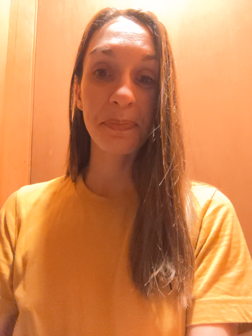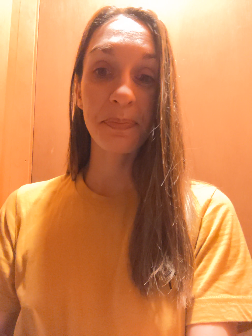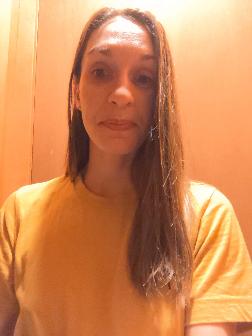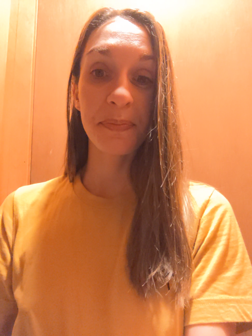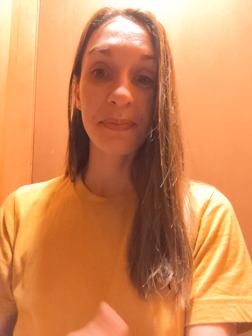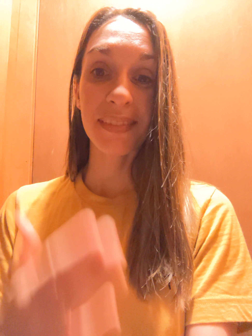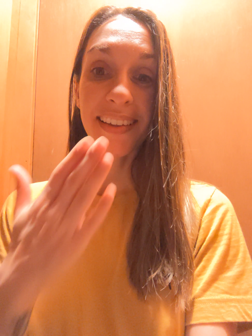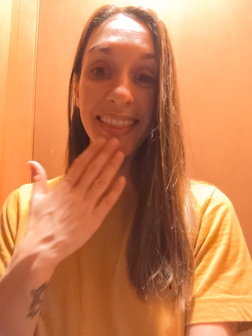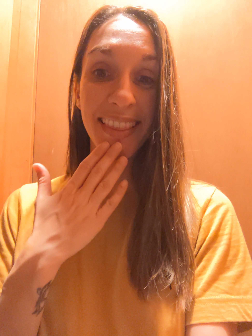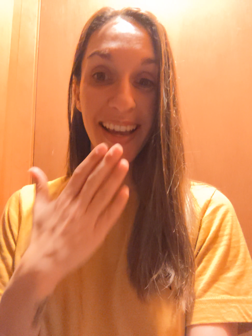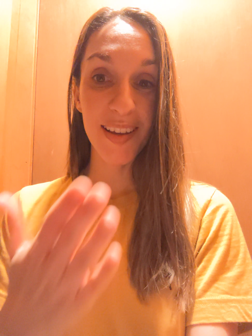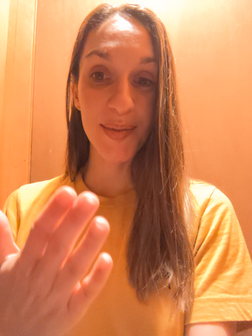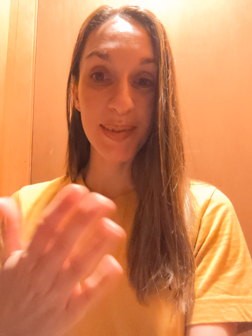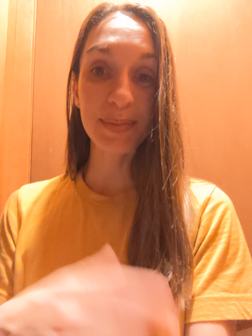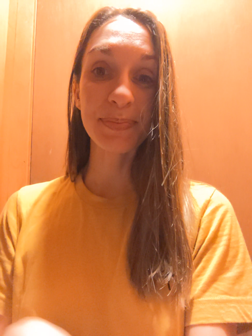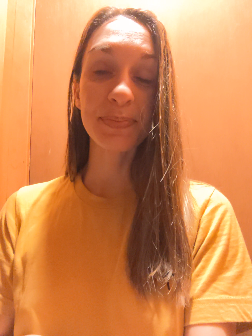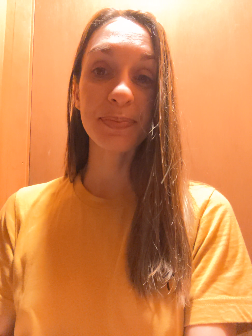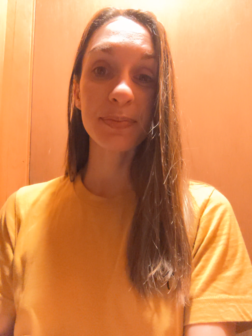thank you